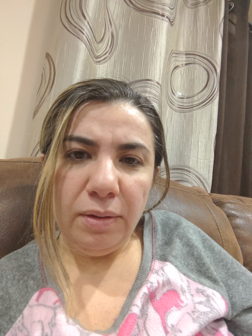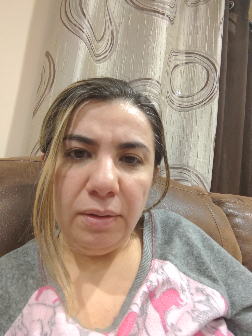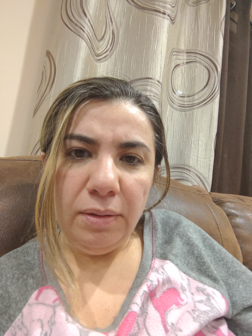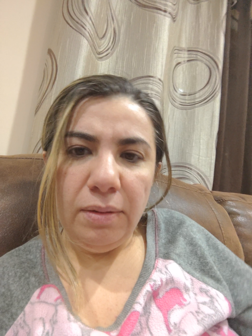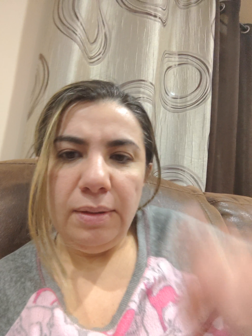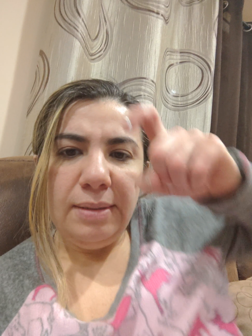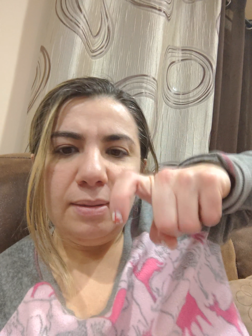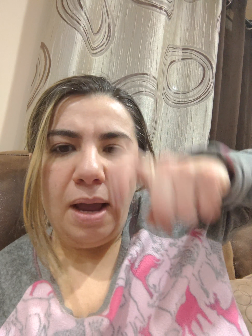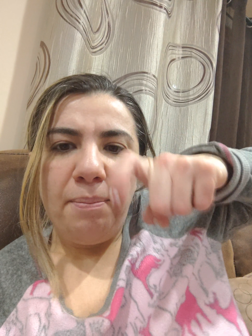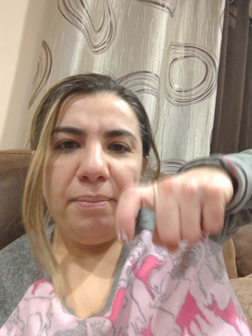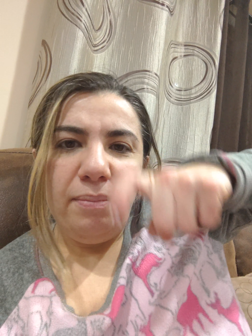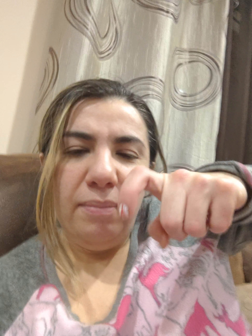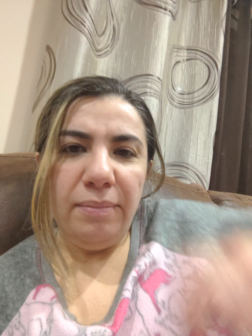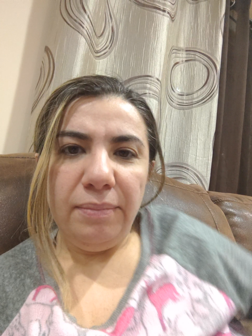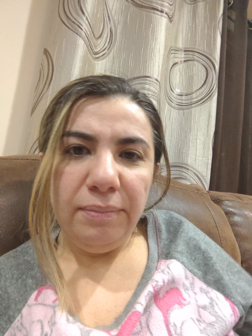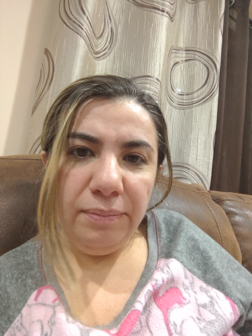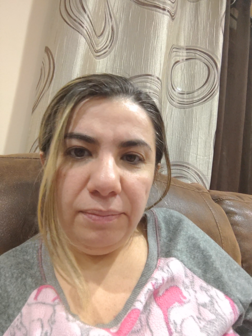time